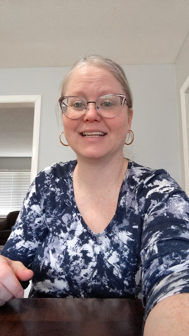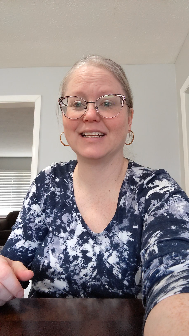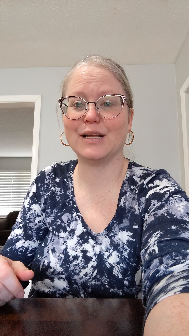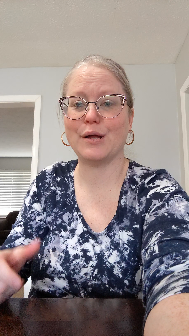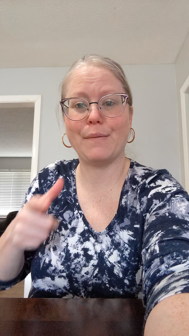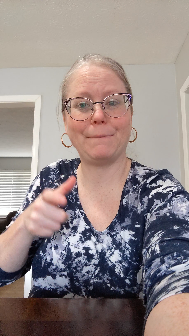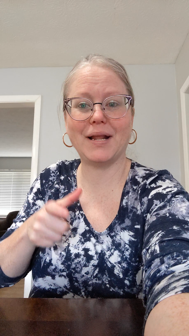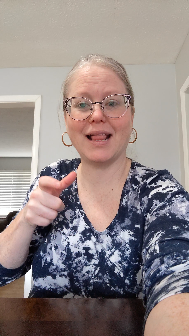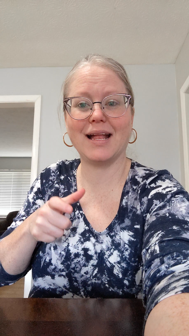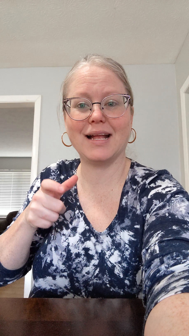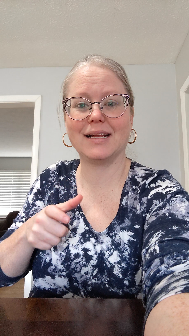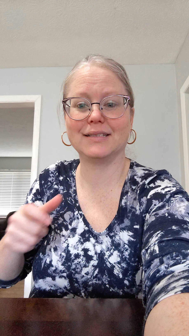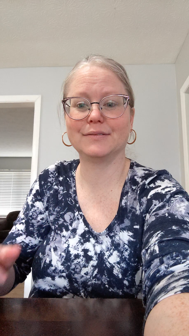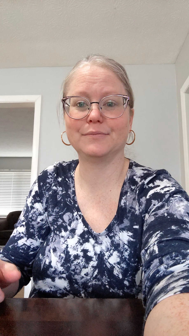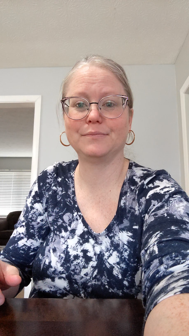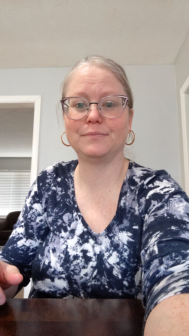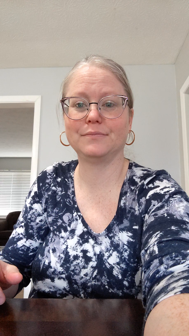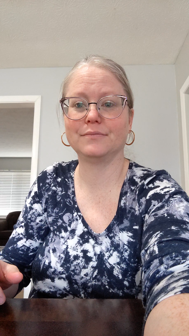plate